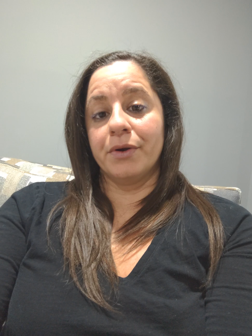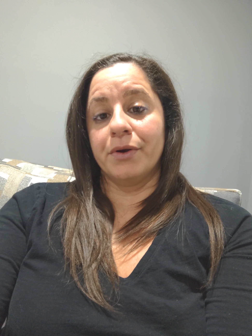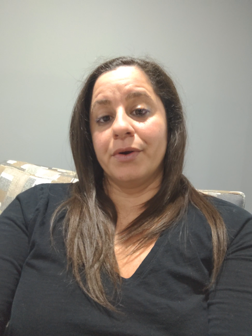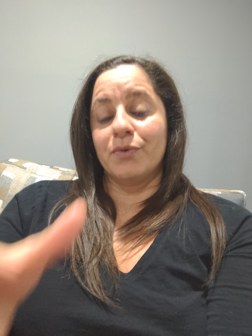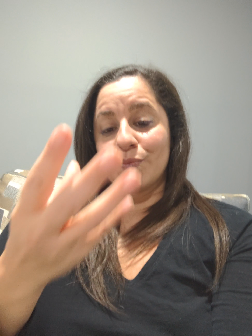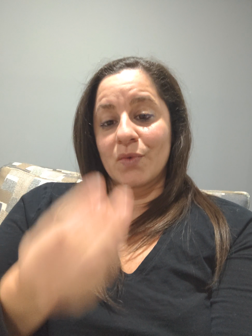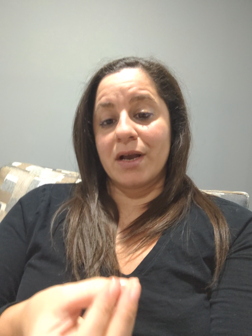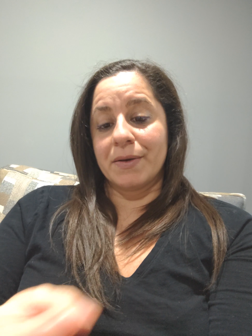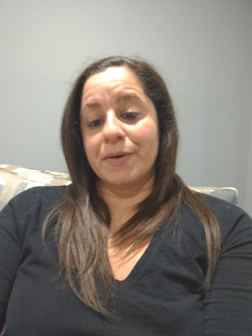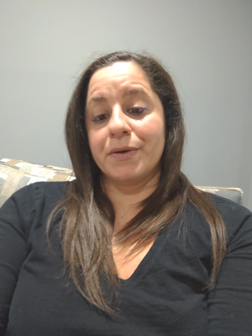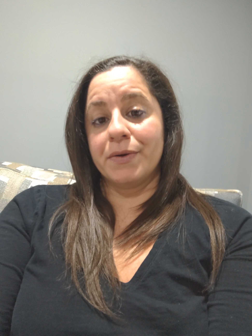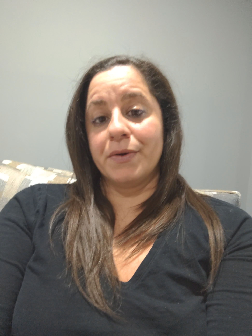wet